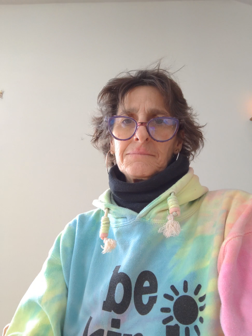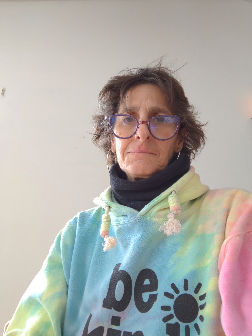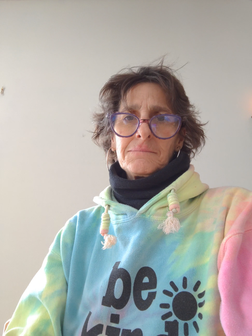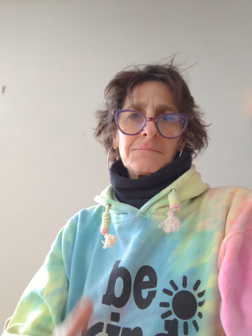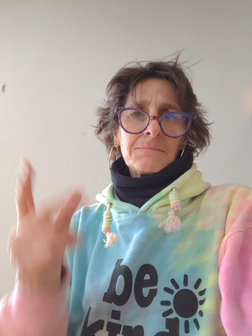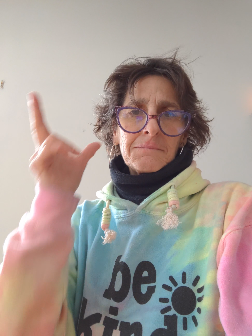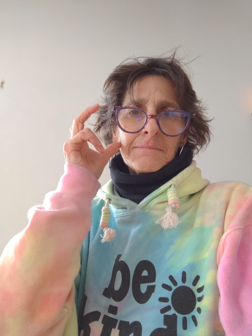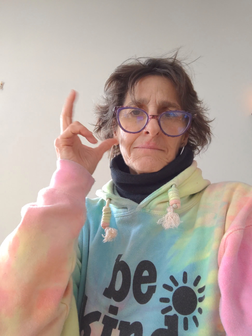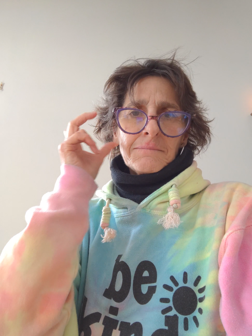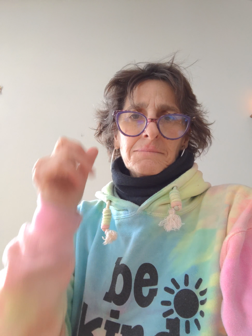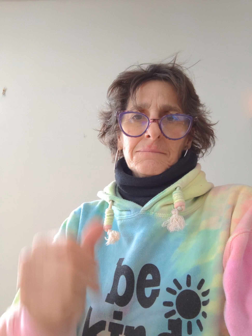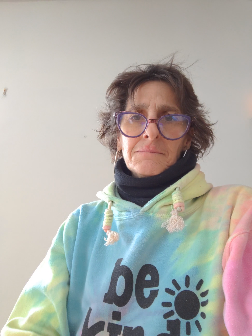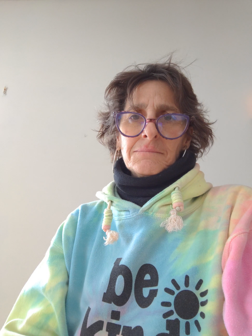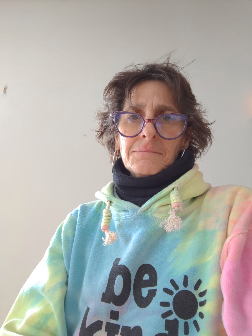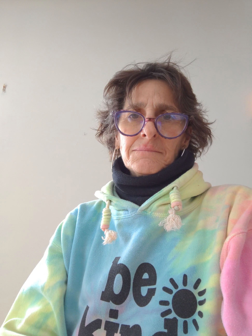listen